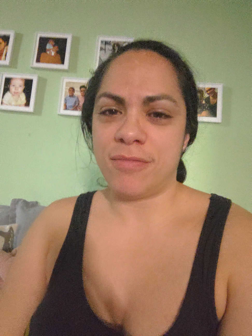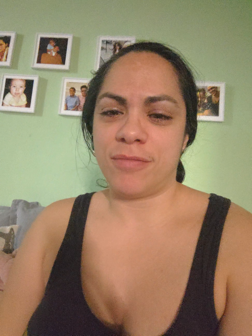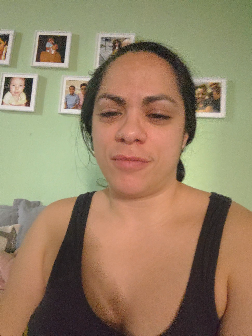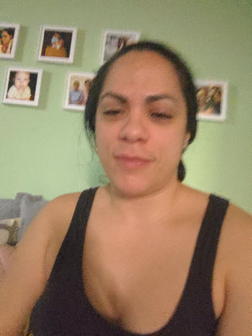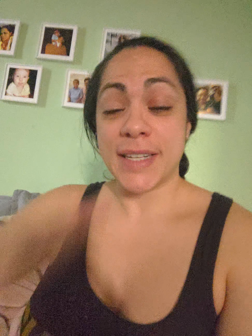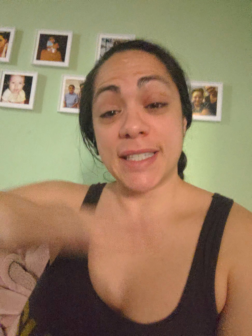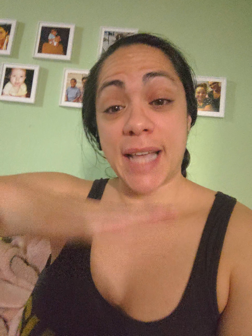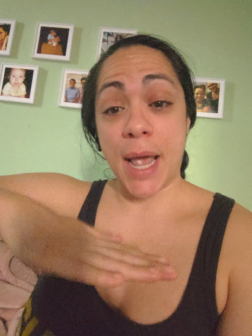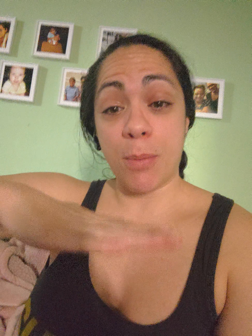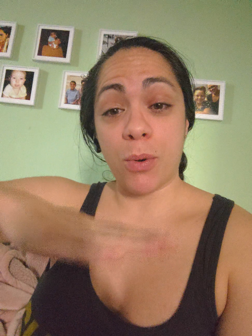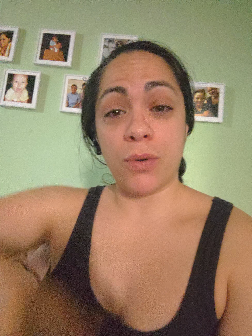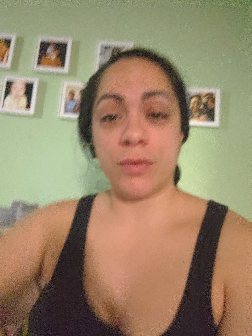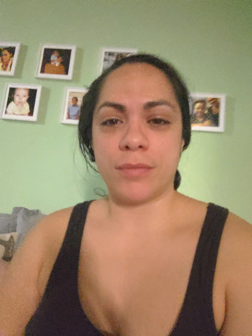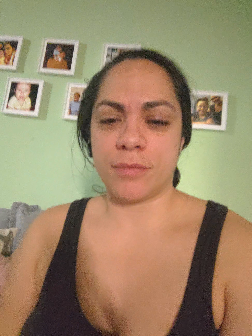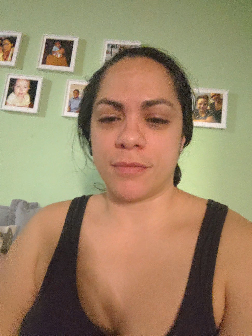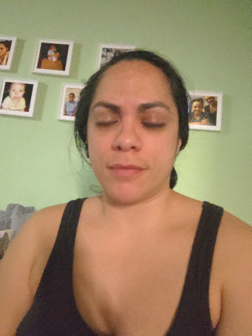table